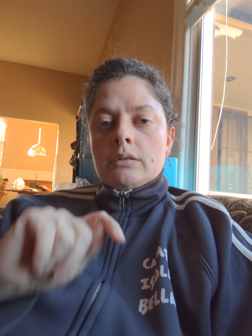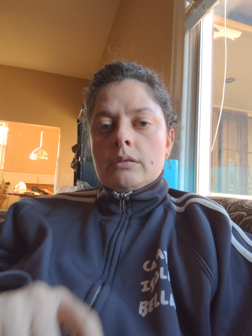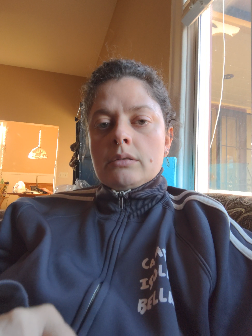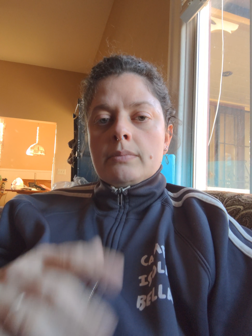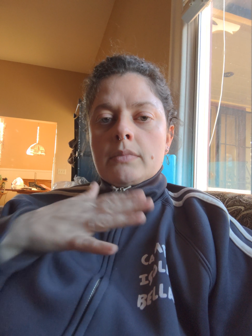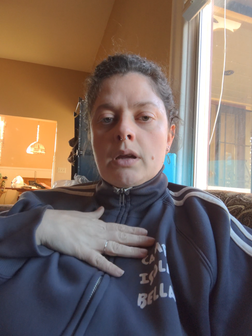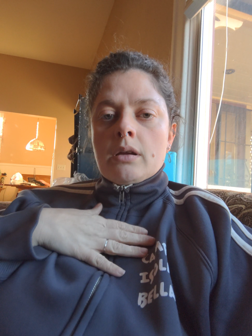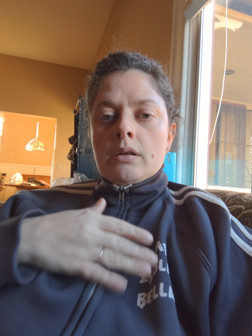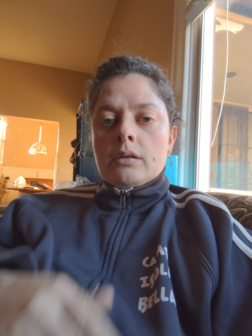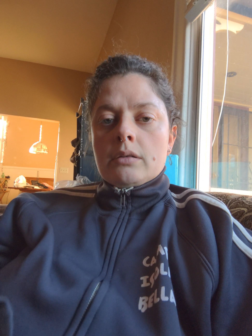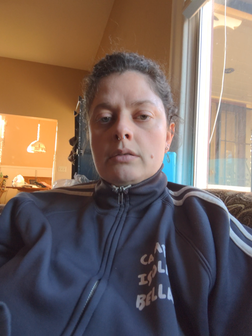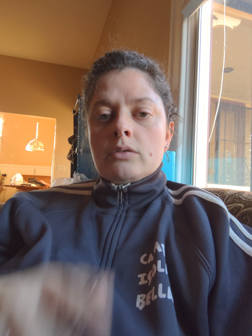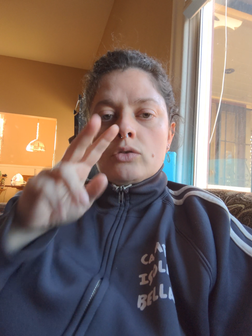my